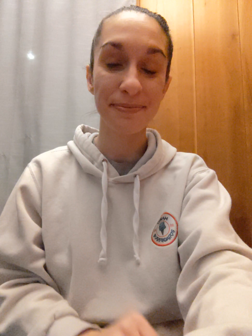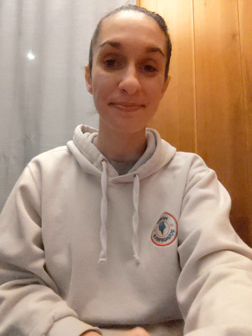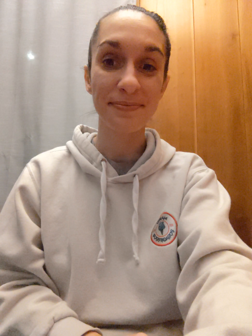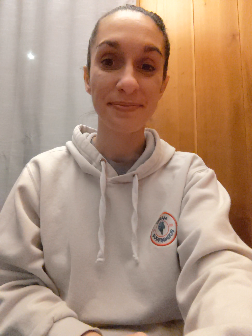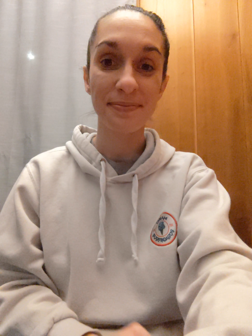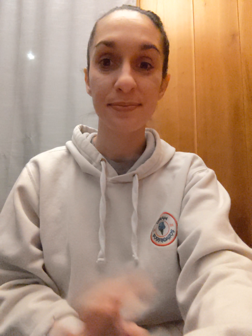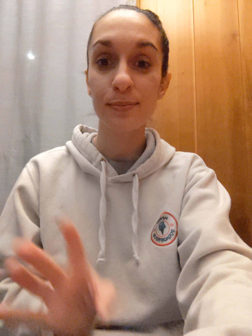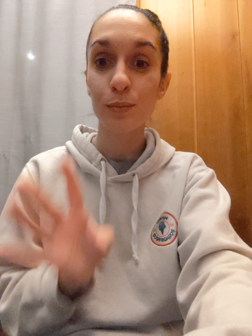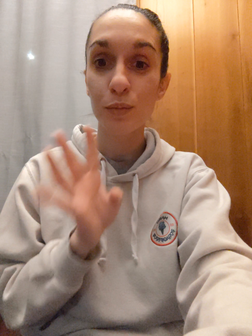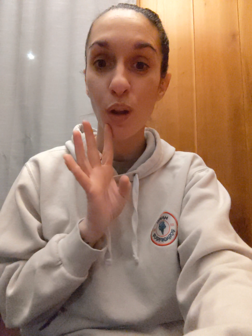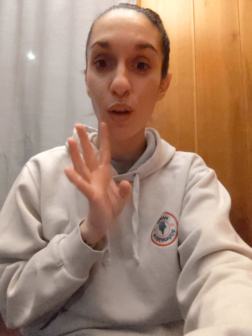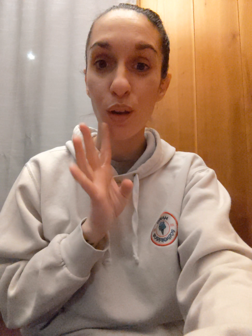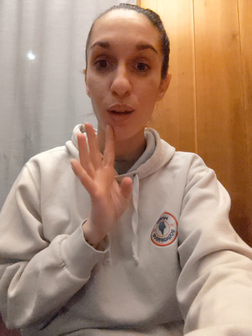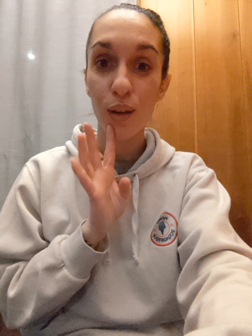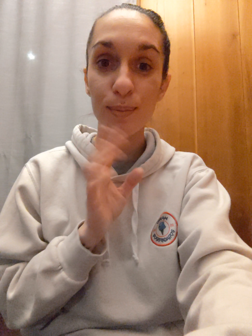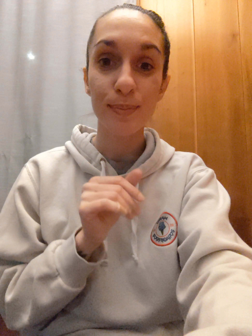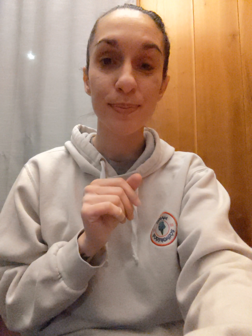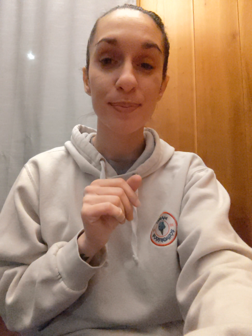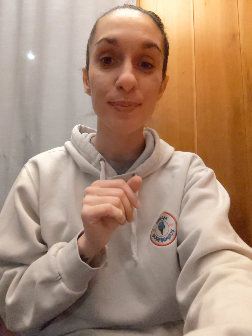talk